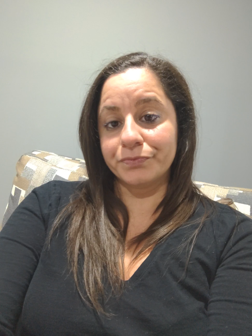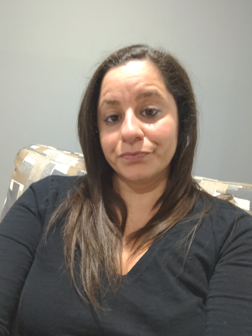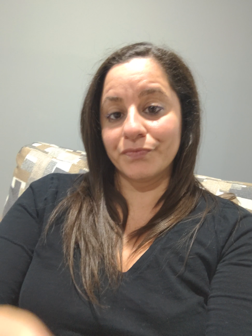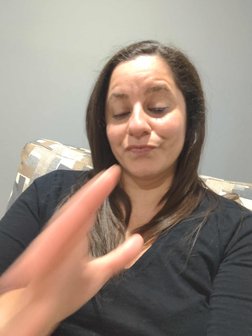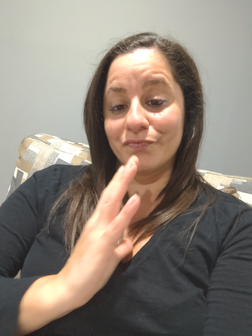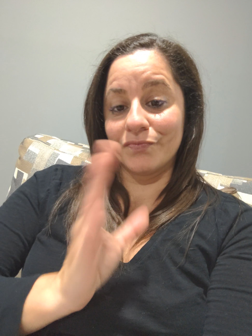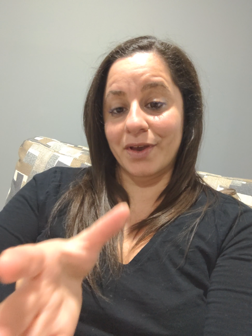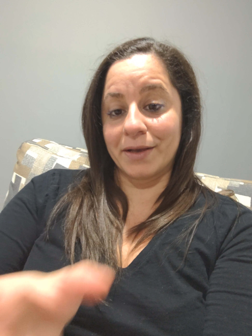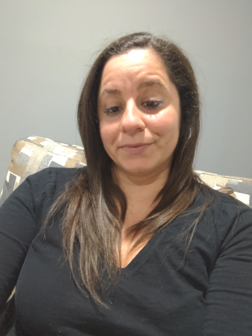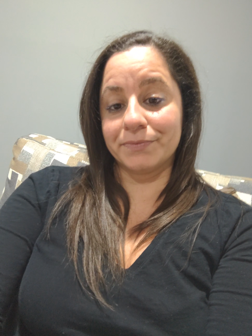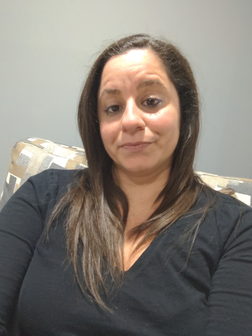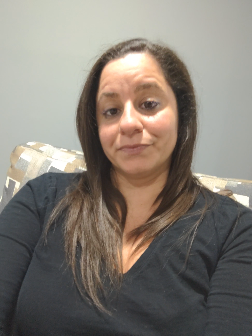fine